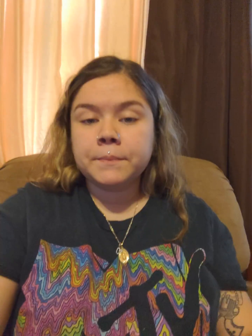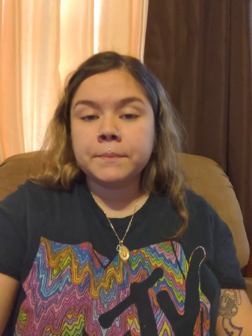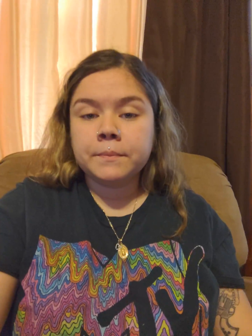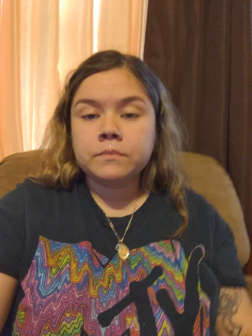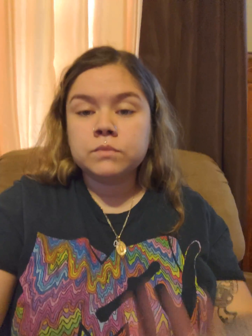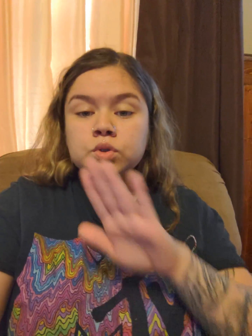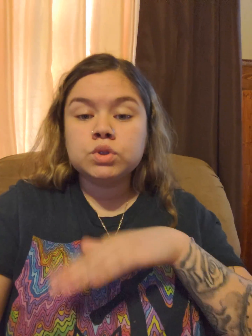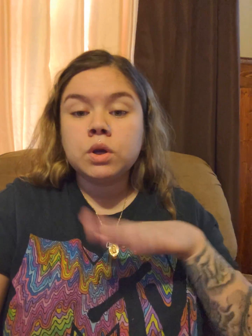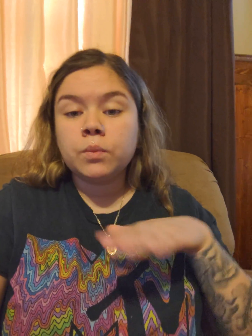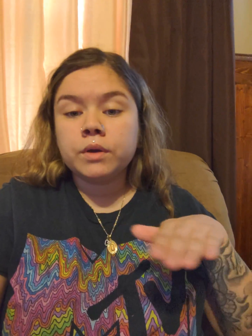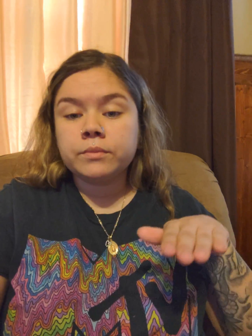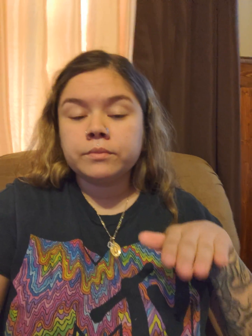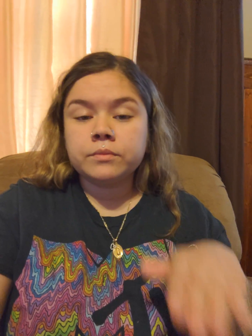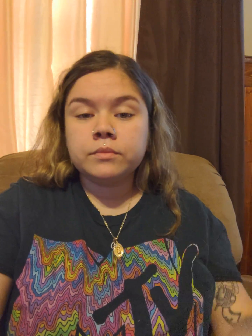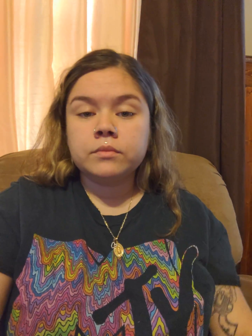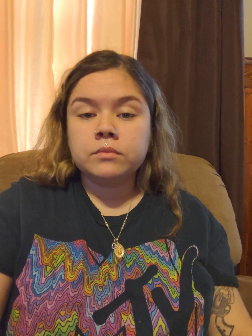children